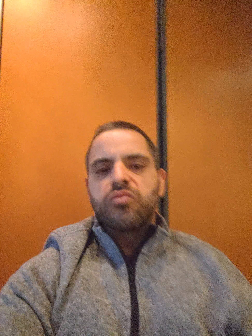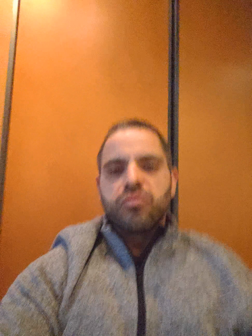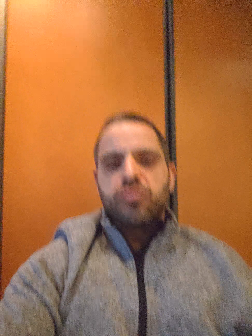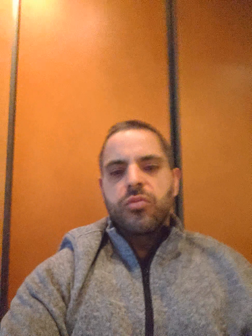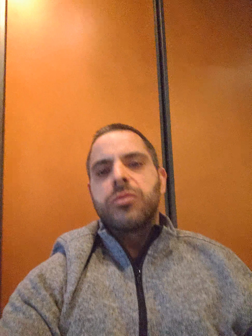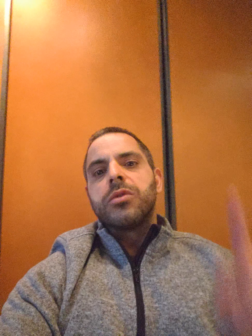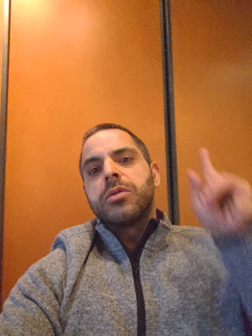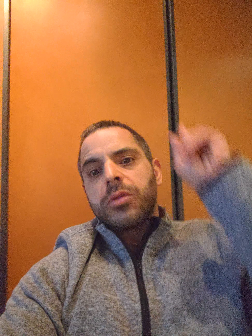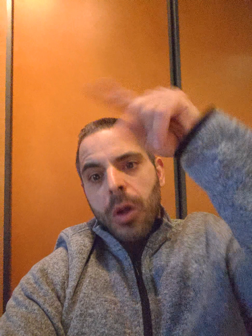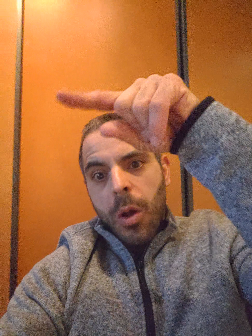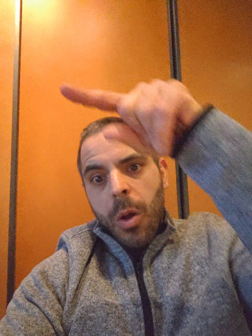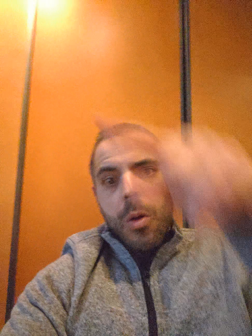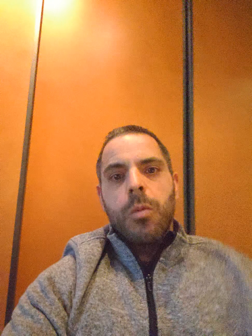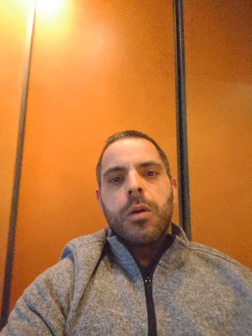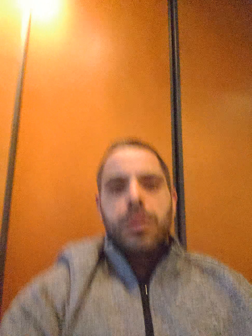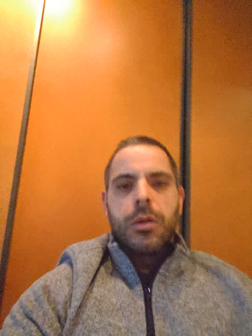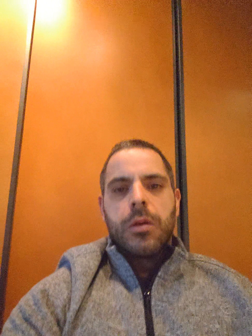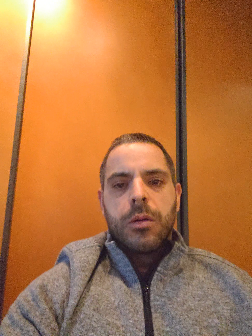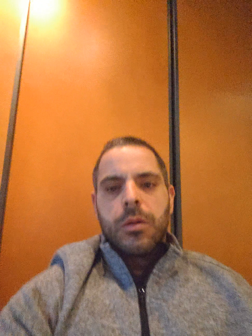go